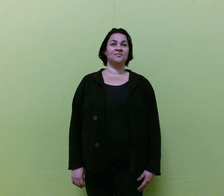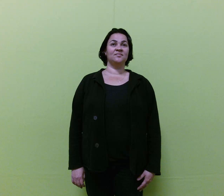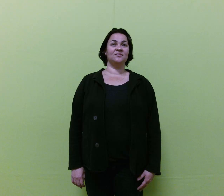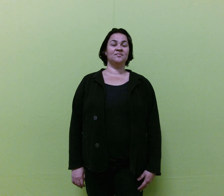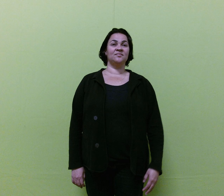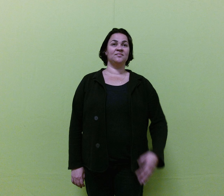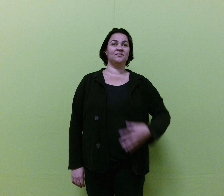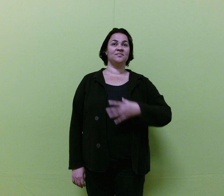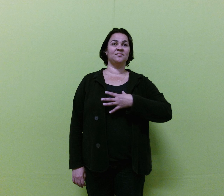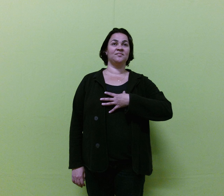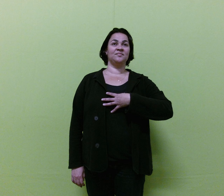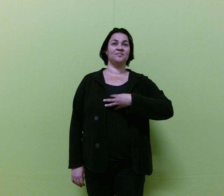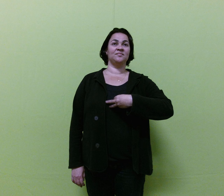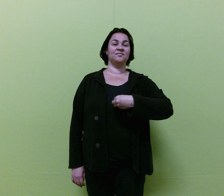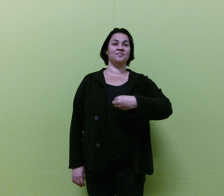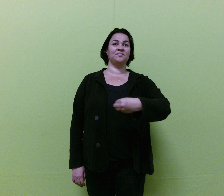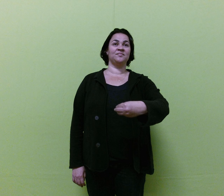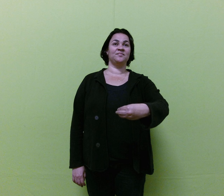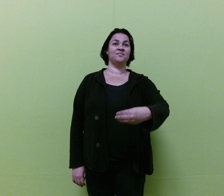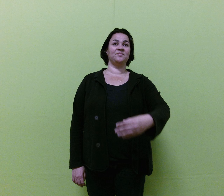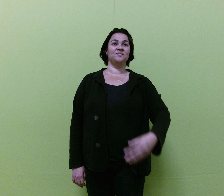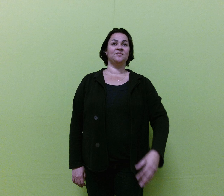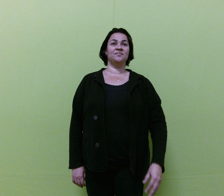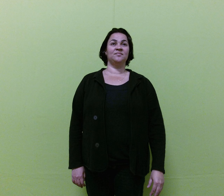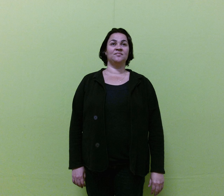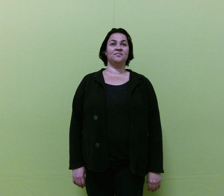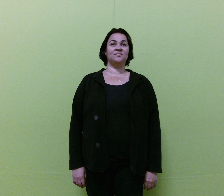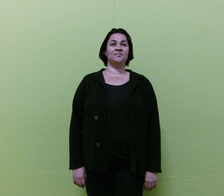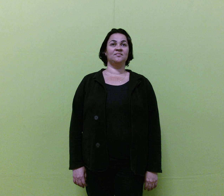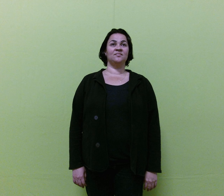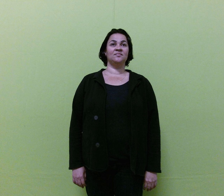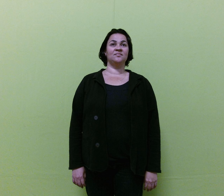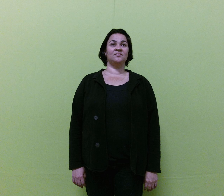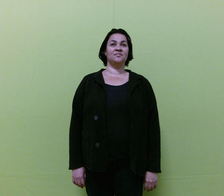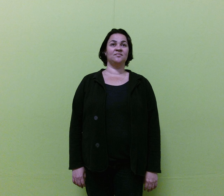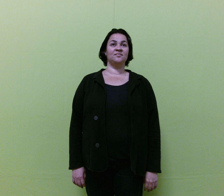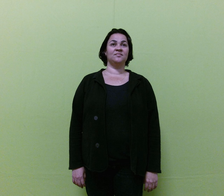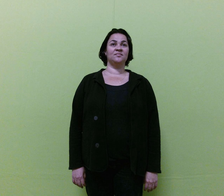filho